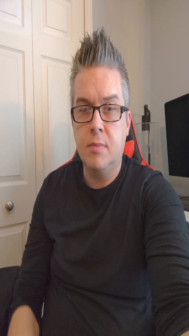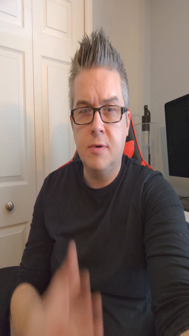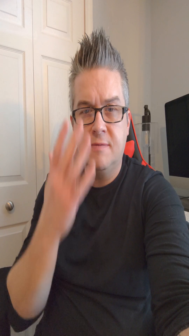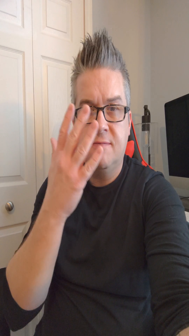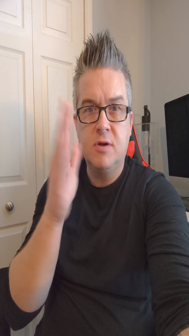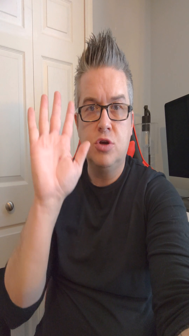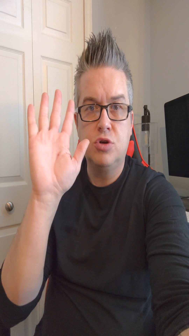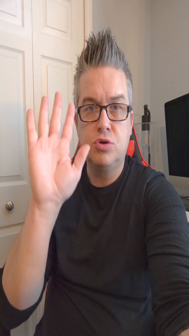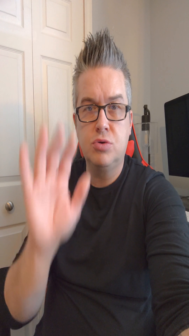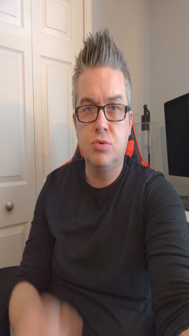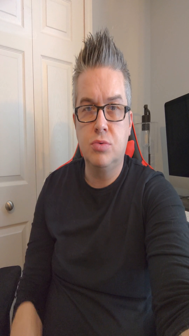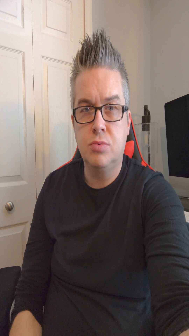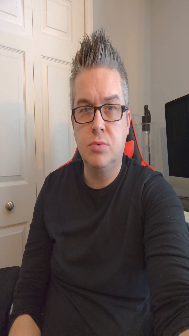finish